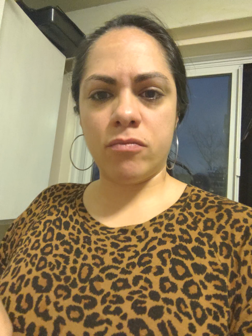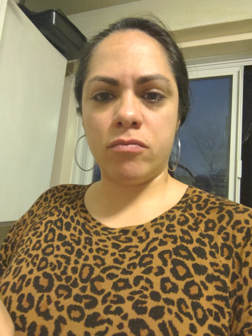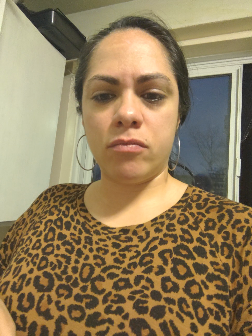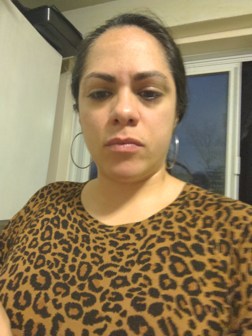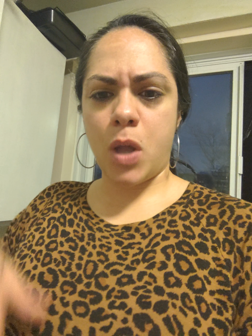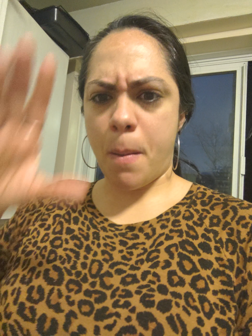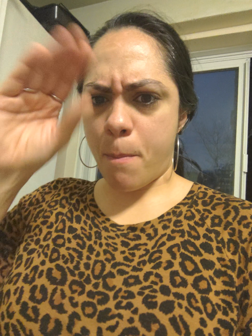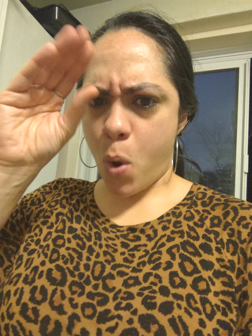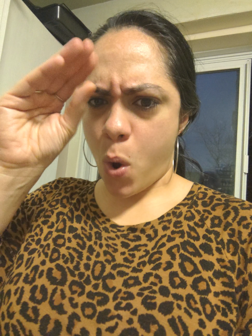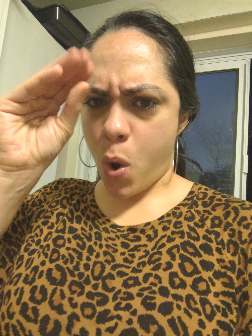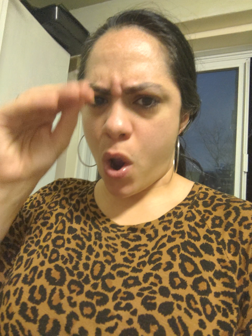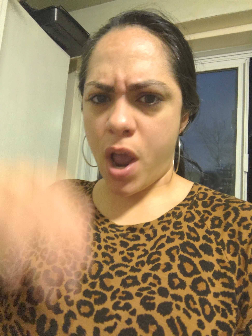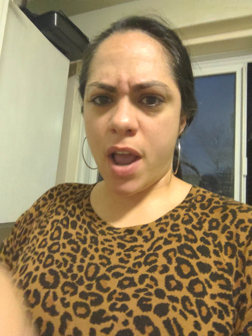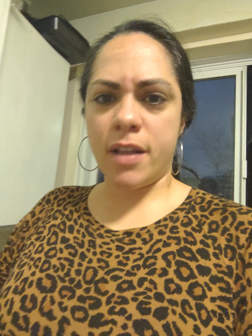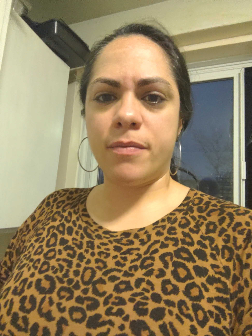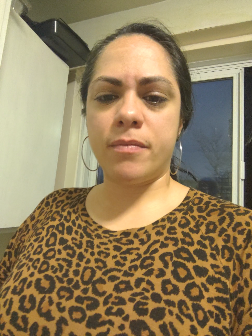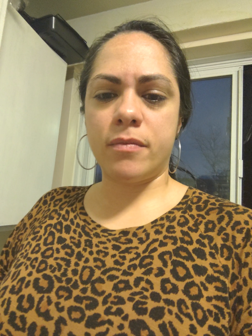boy